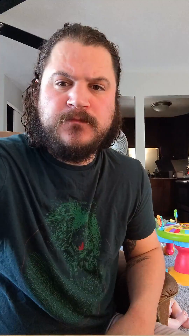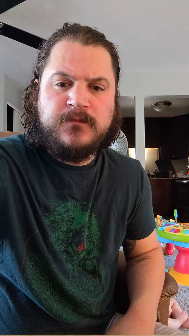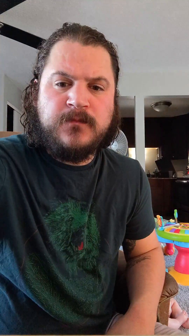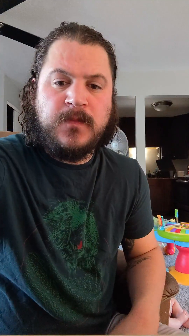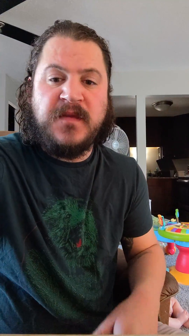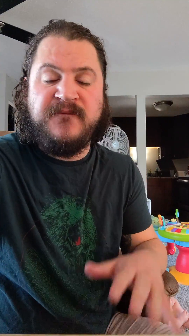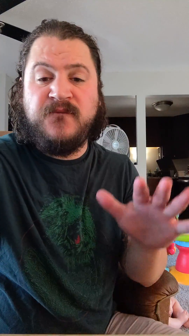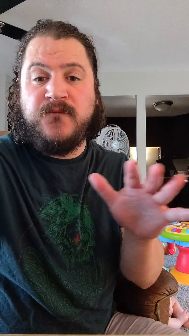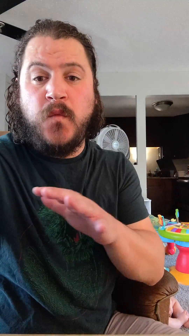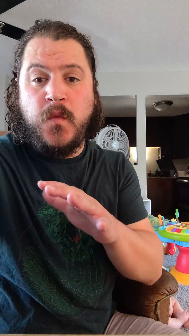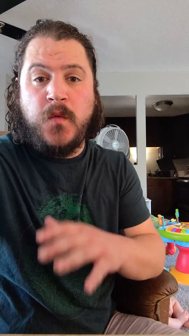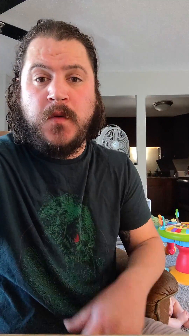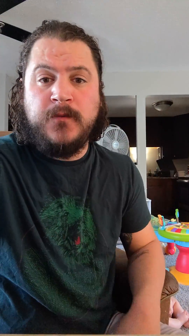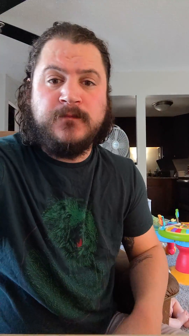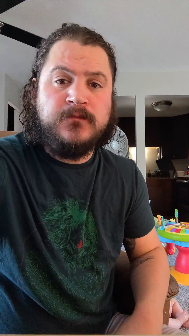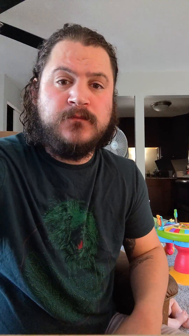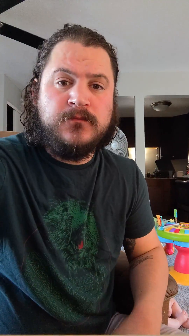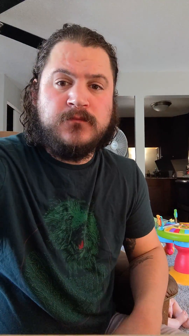full